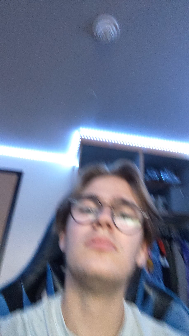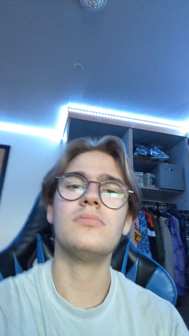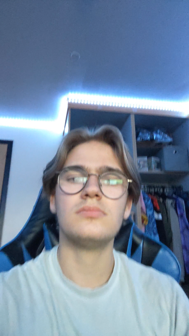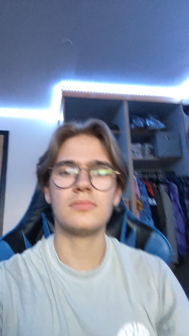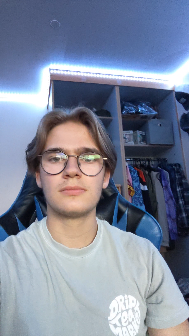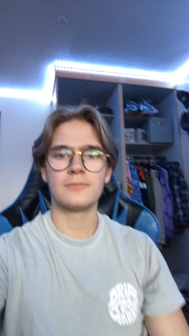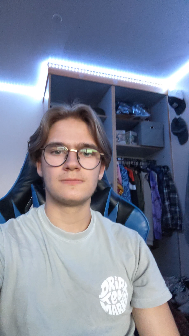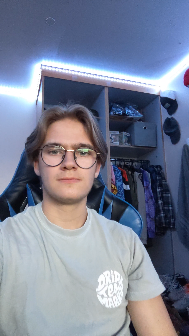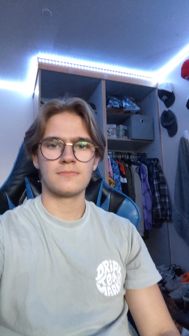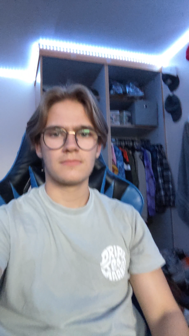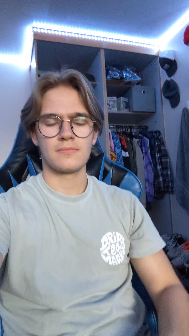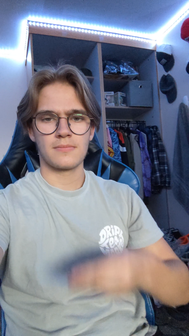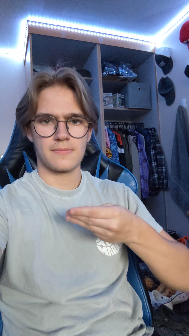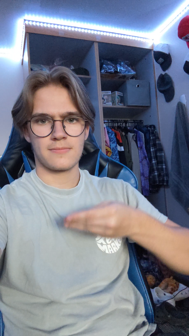buy